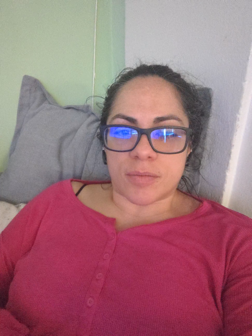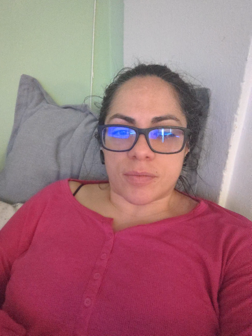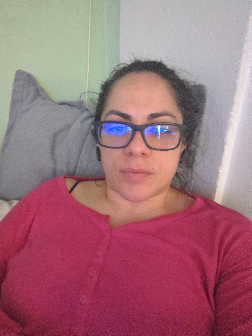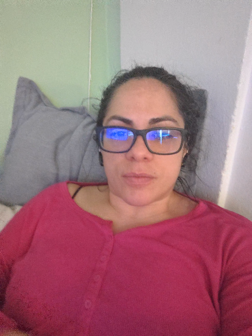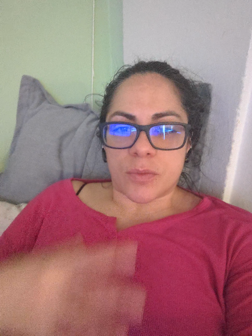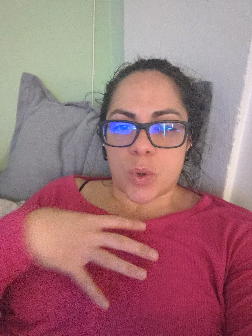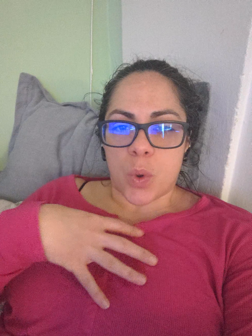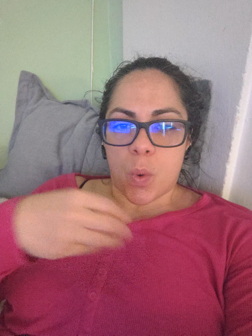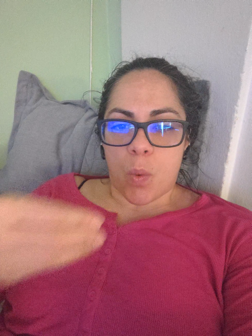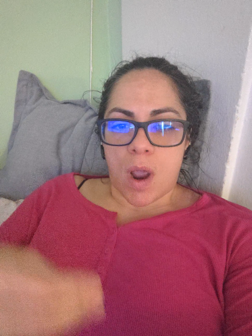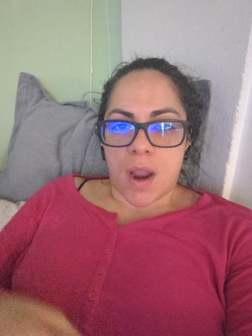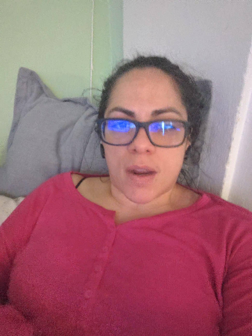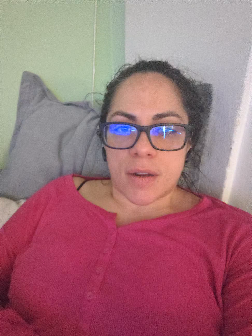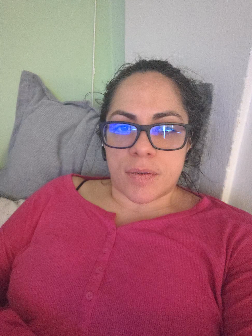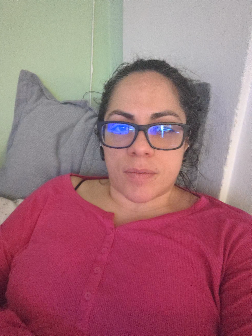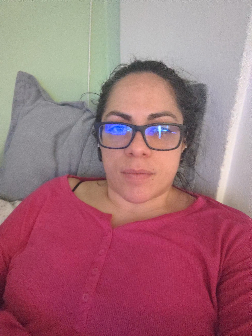white